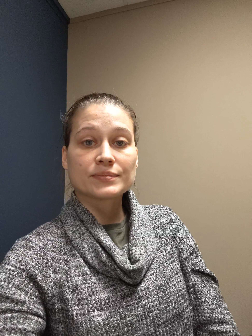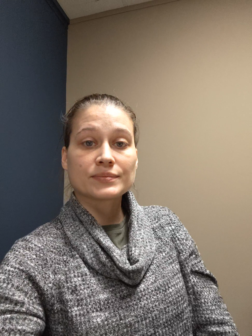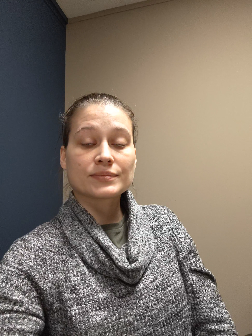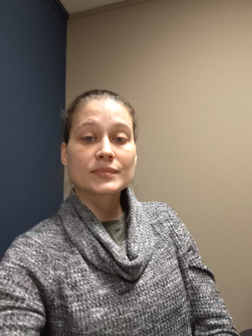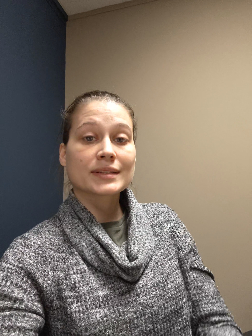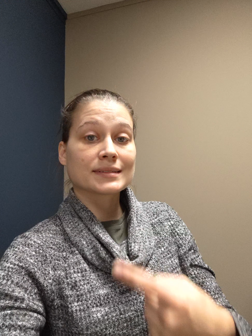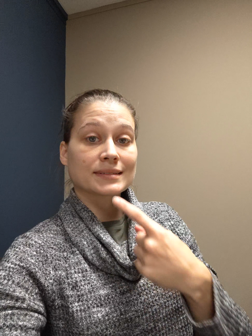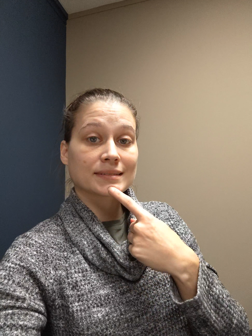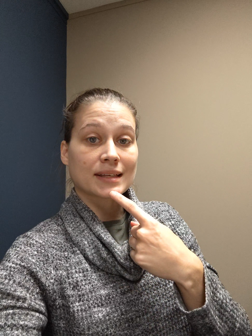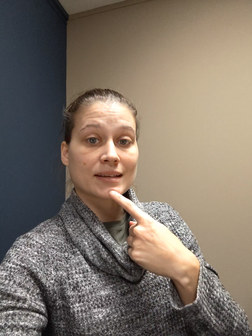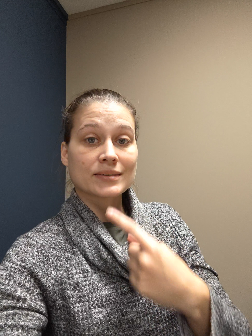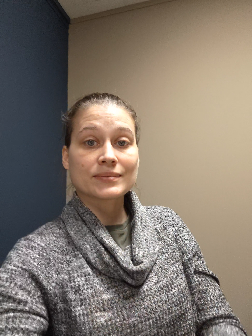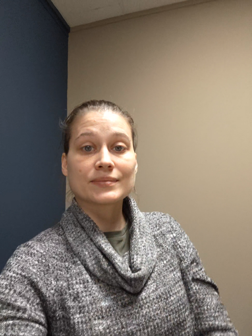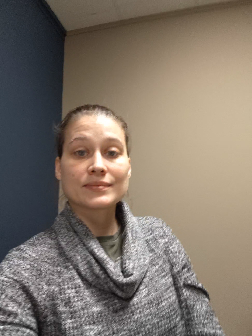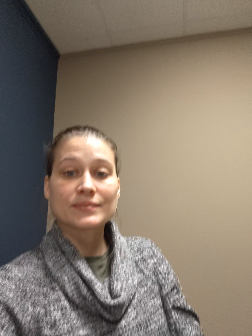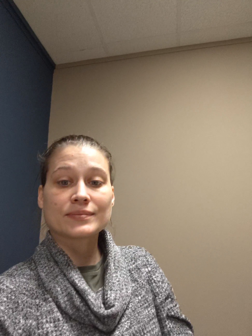say